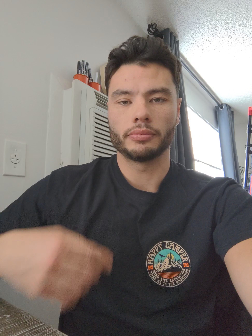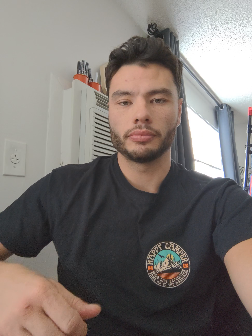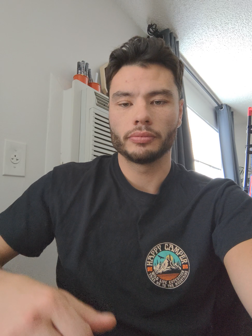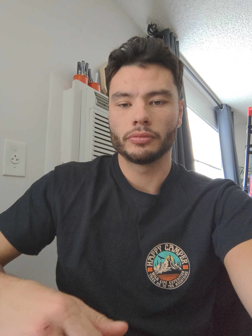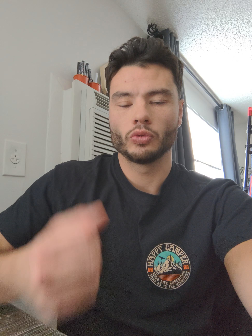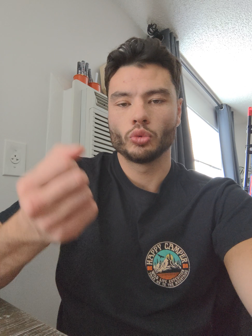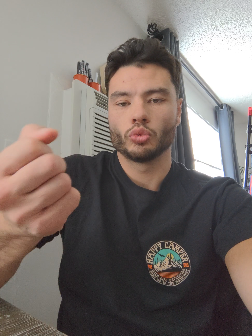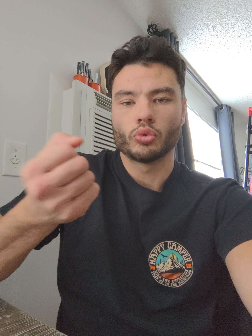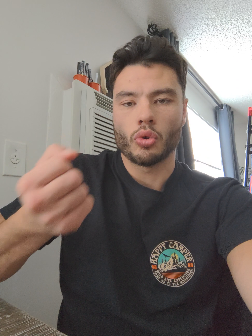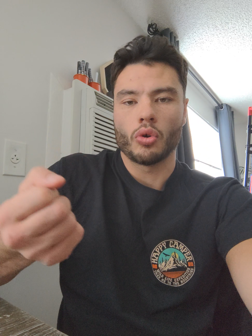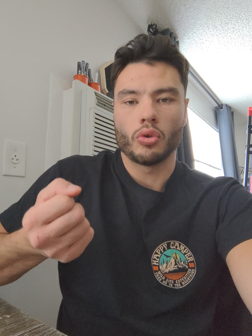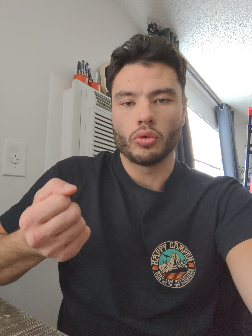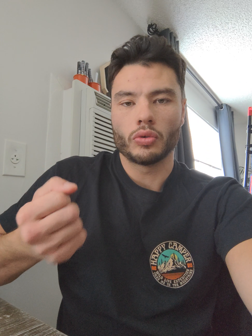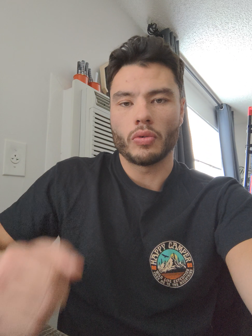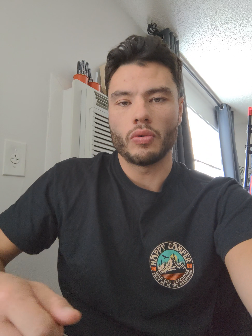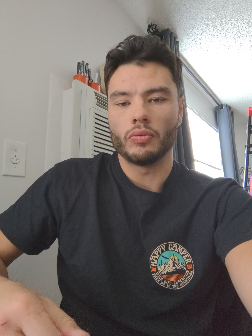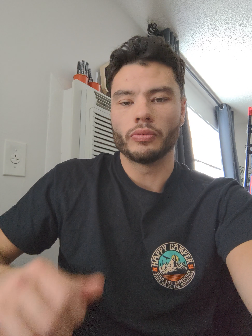drawer